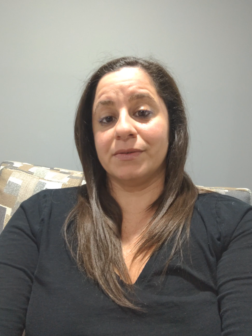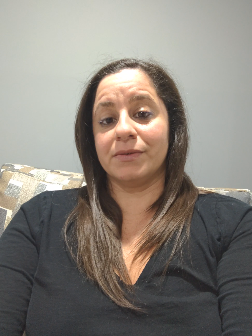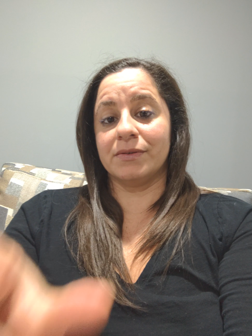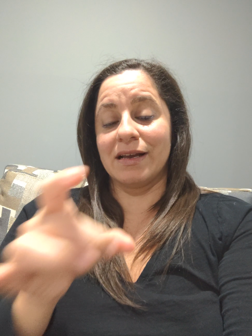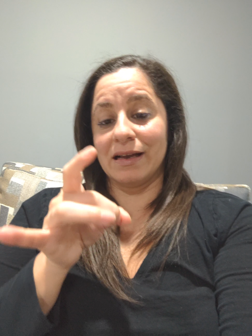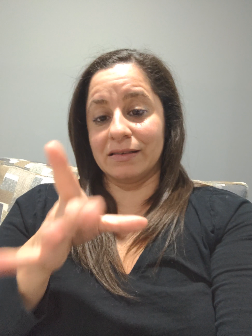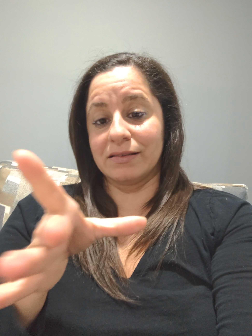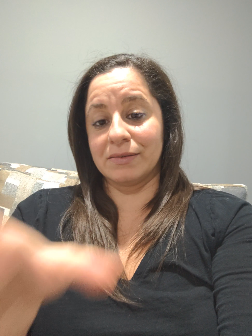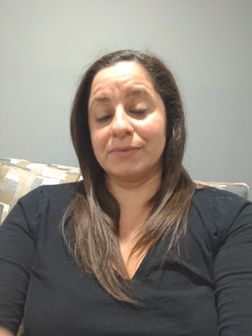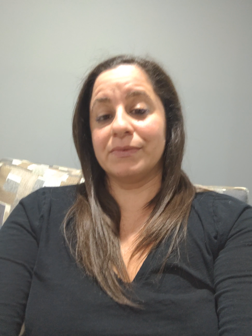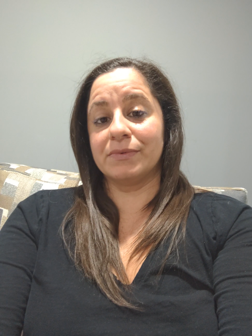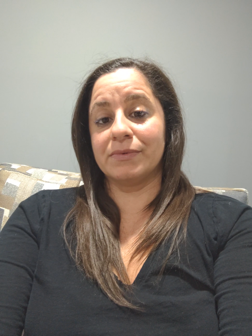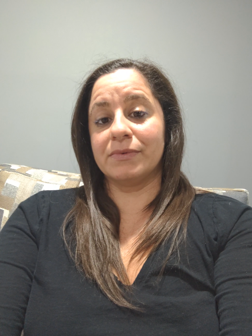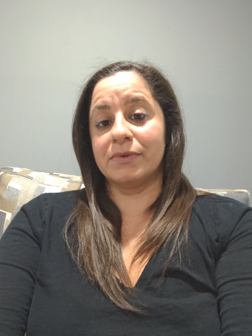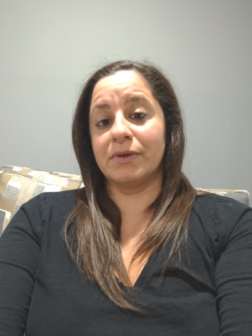hate